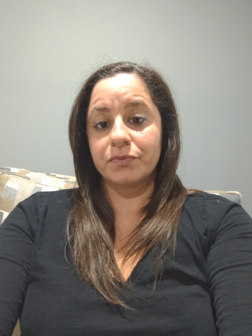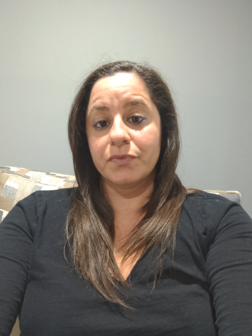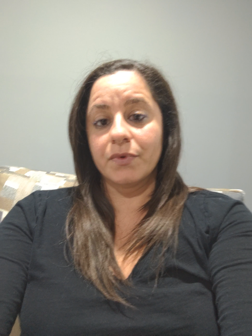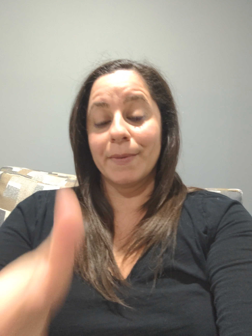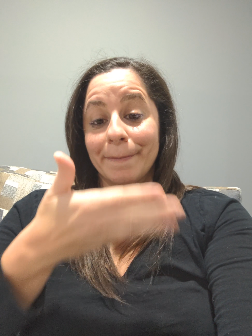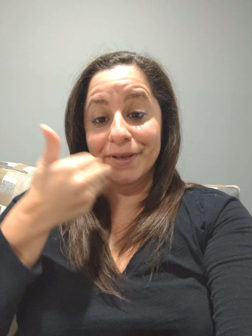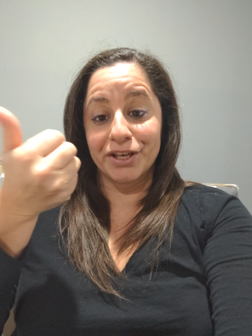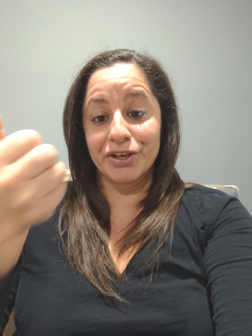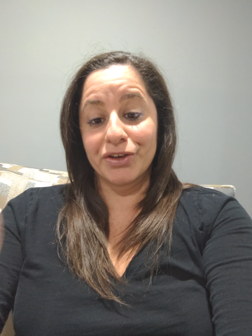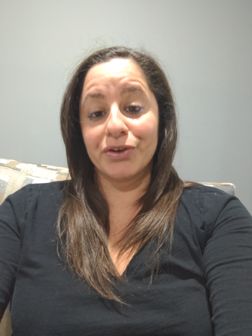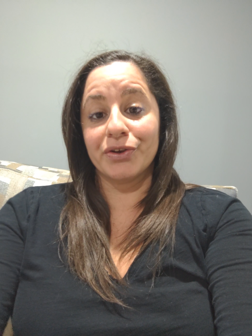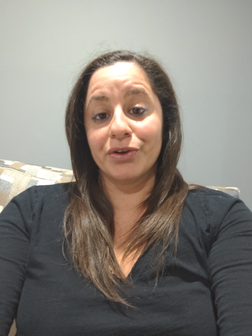better